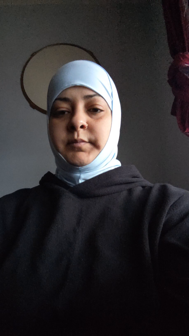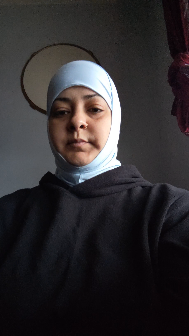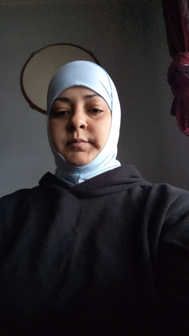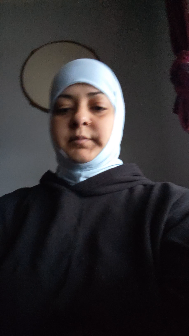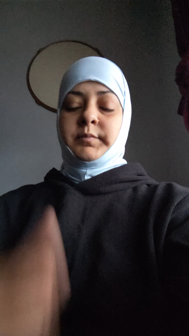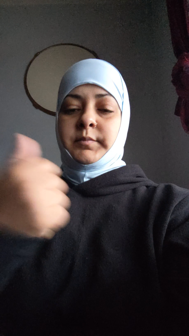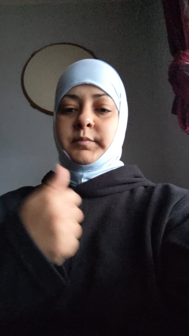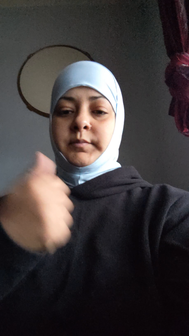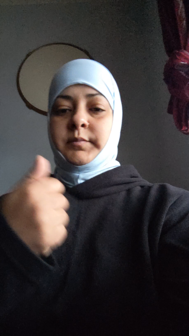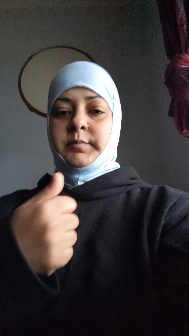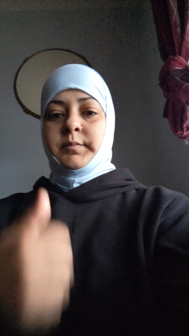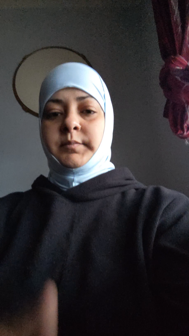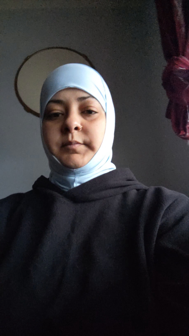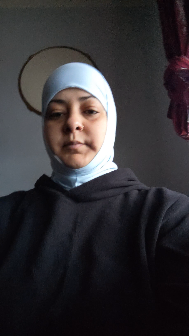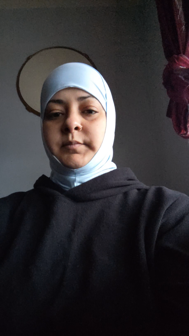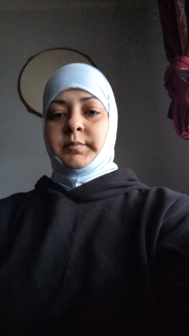help